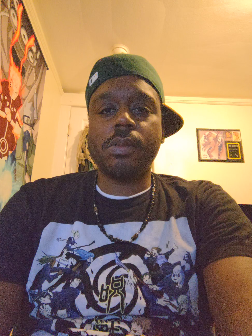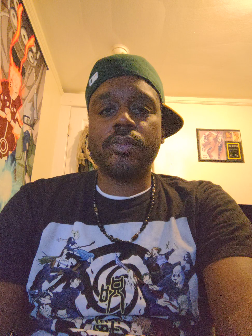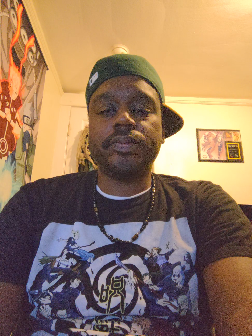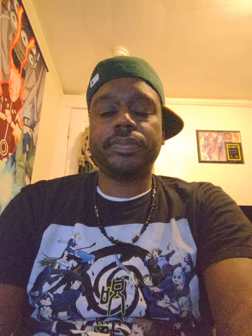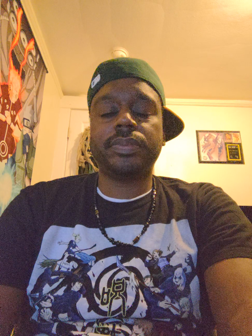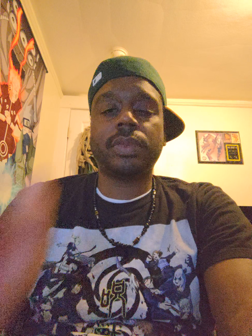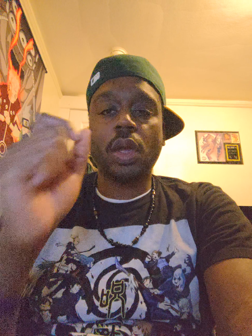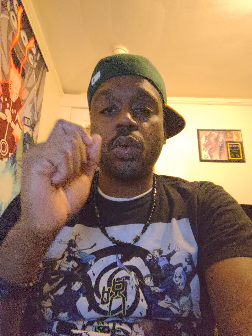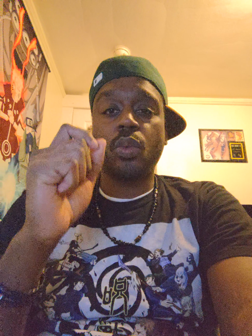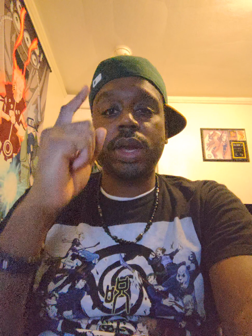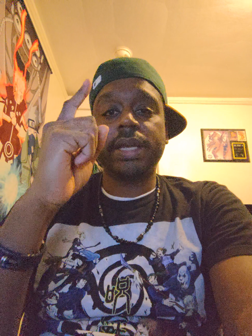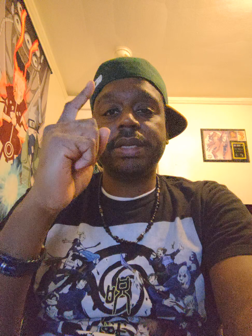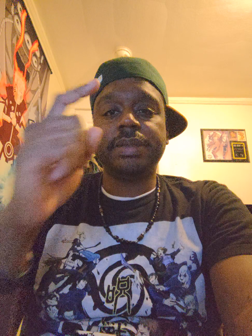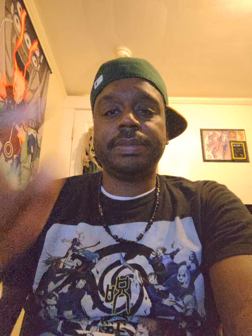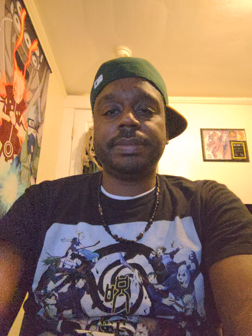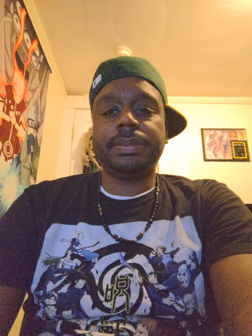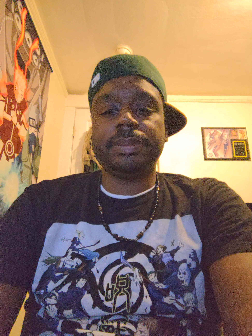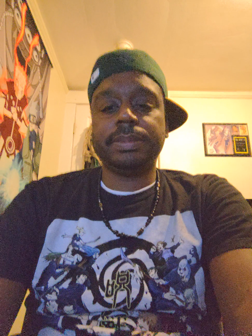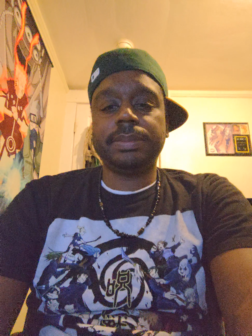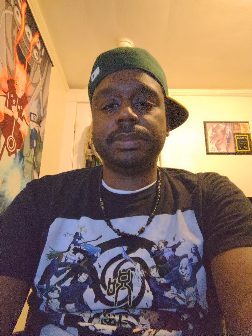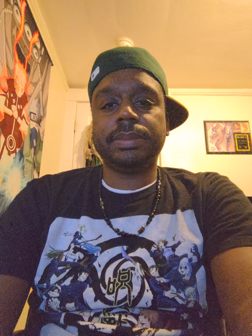wake